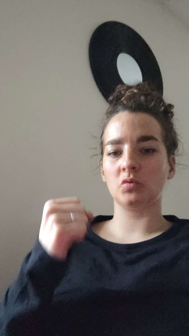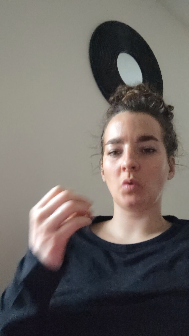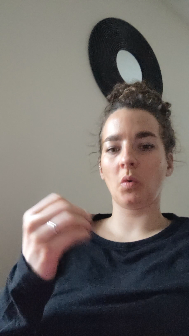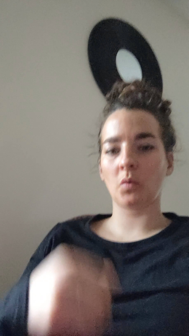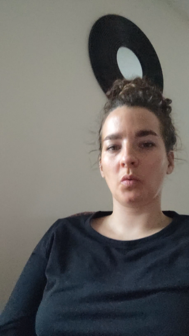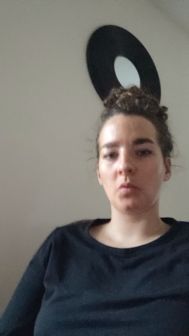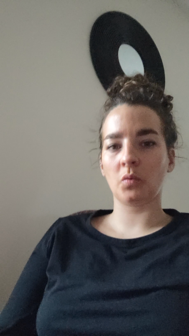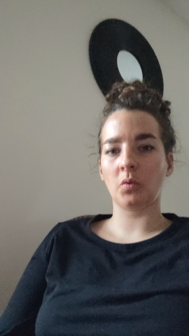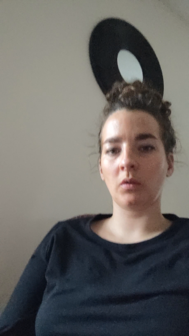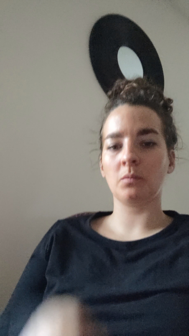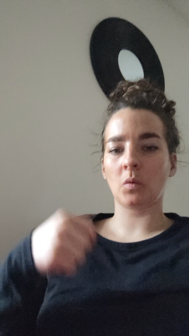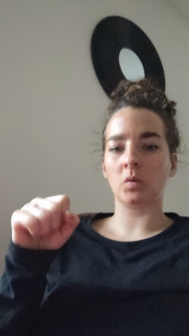motorcycle